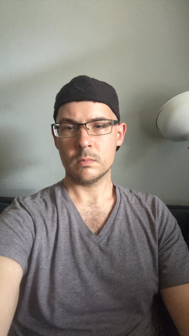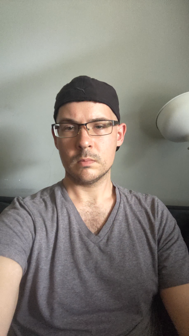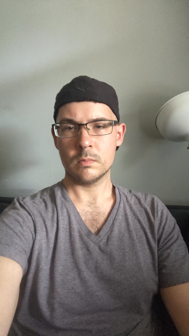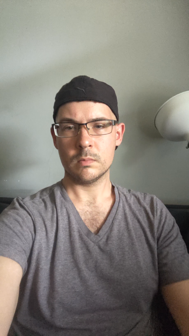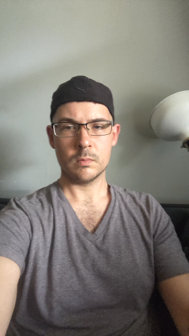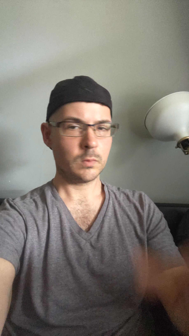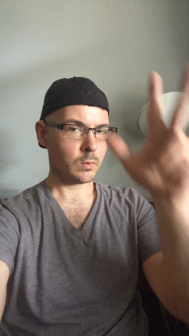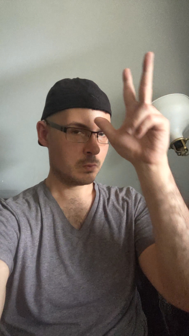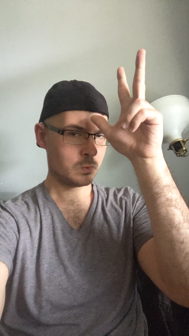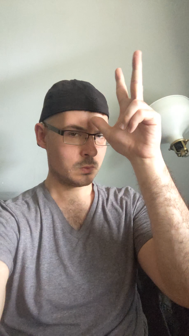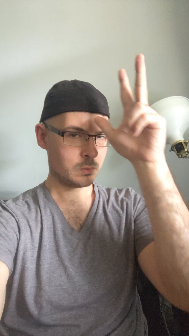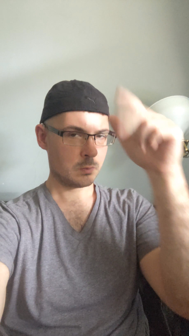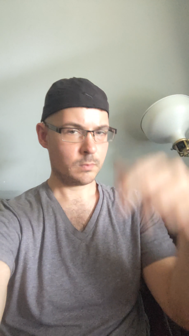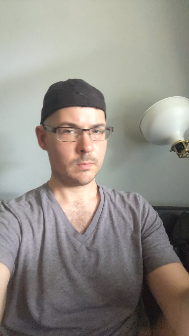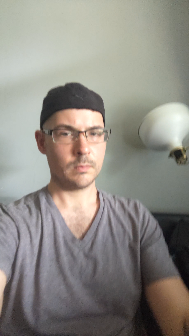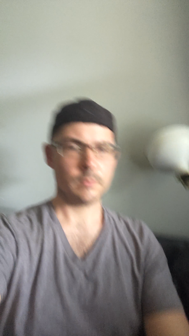rooster